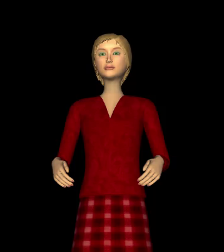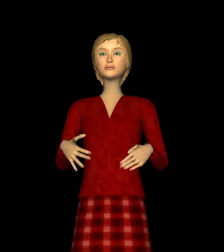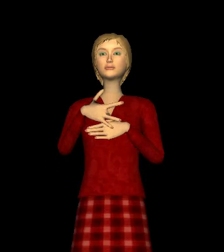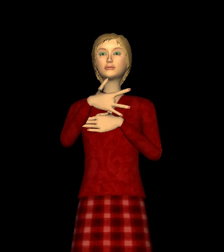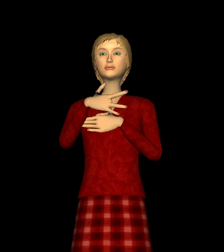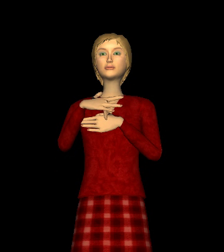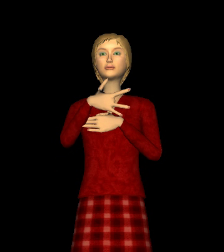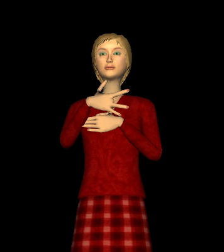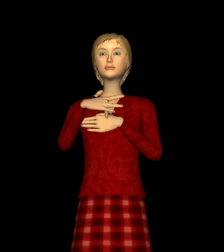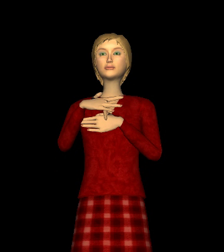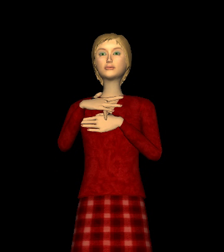تأخر